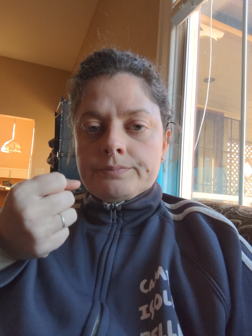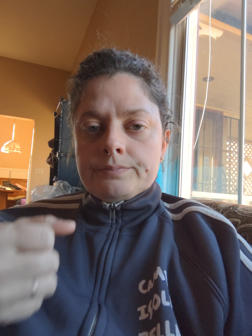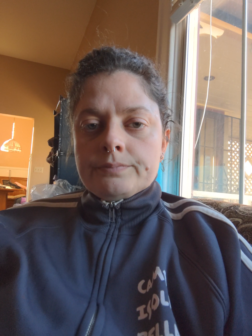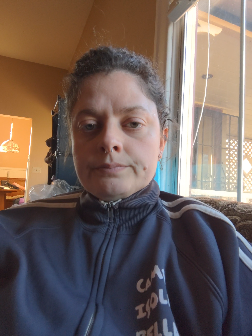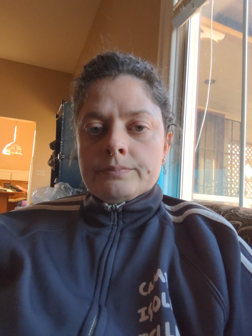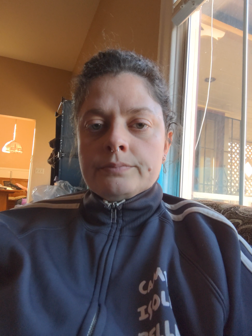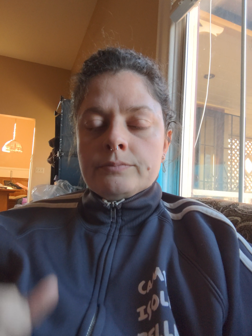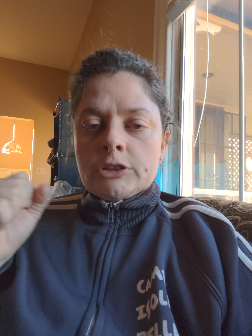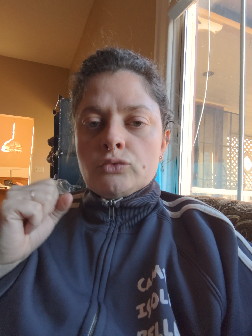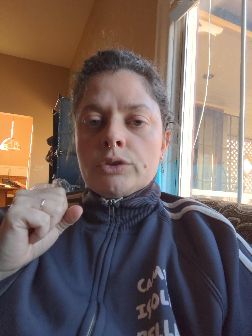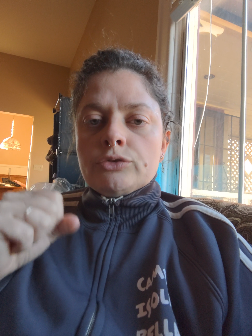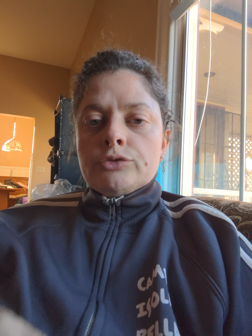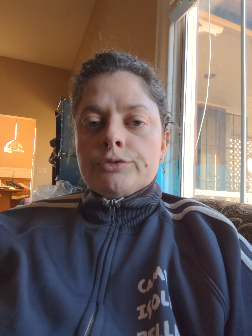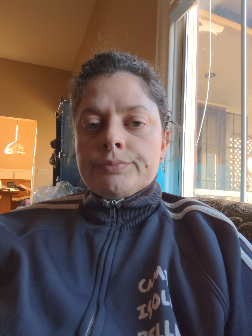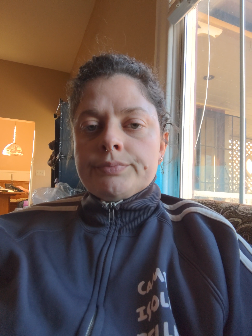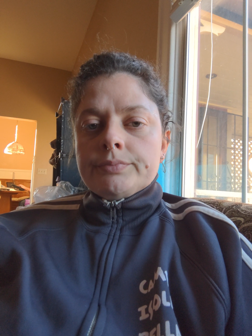refrigerator